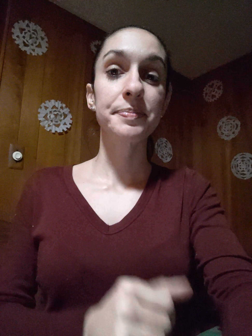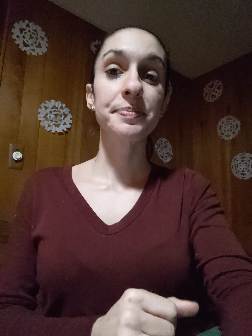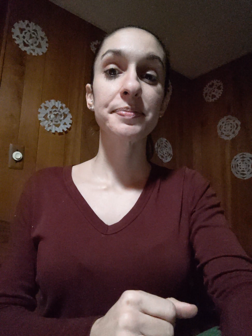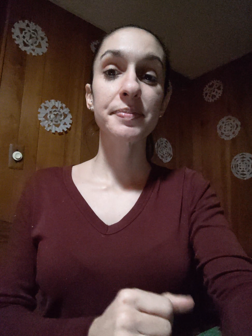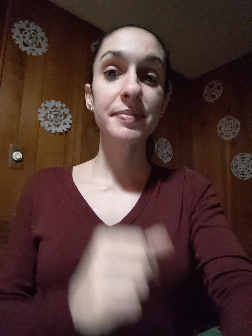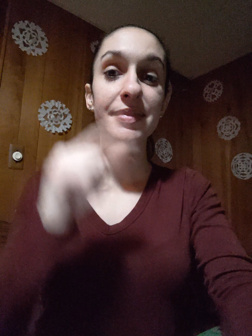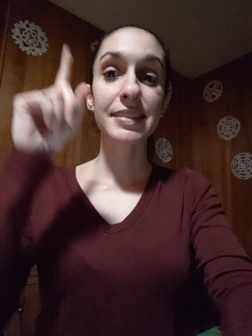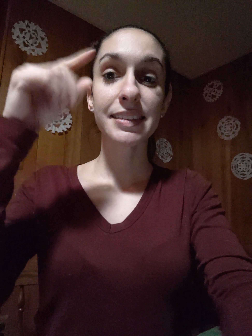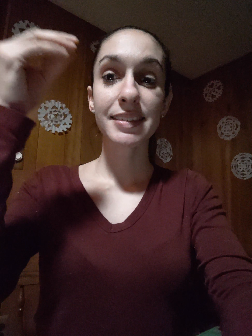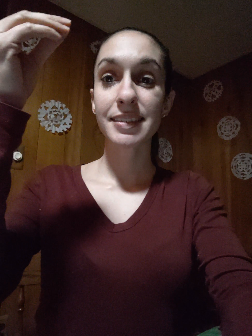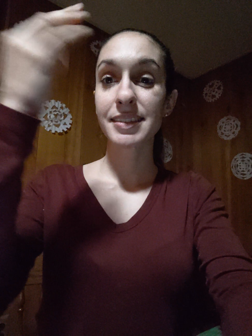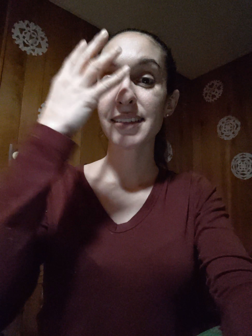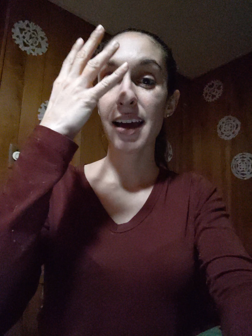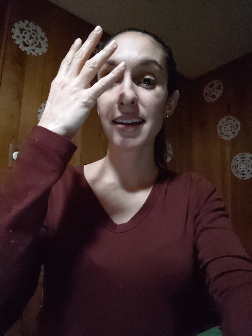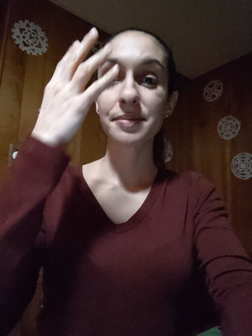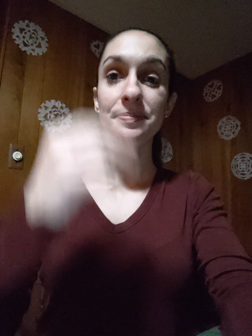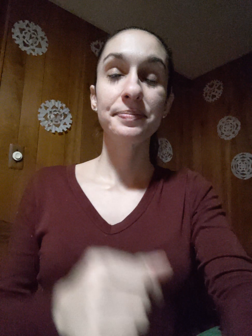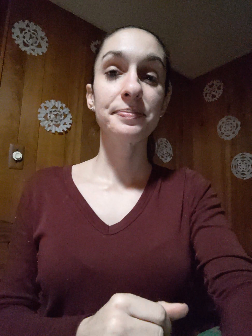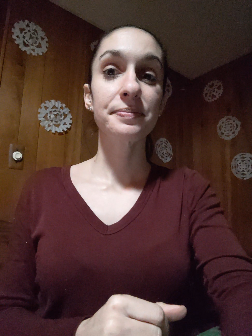sun